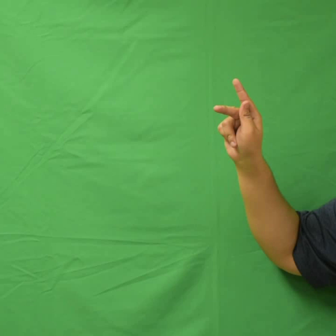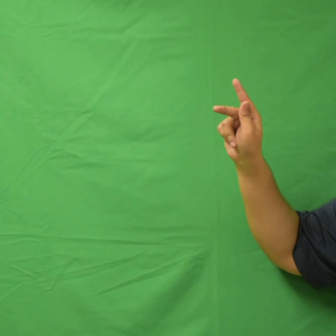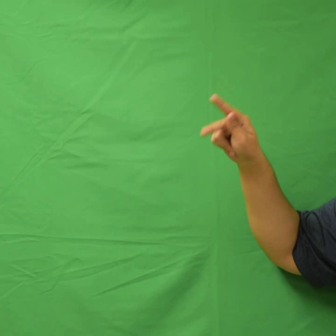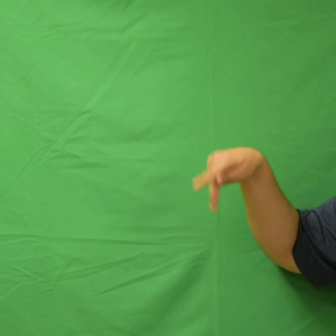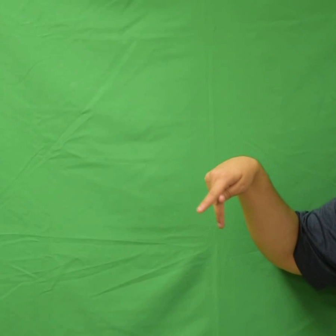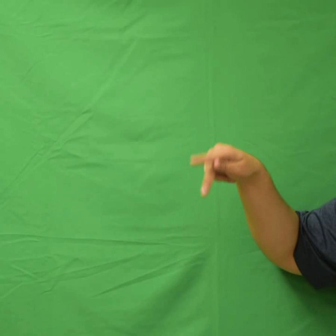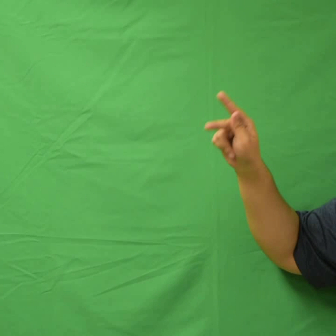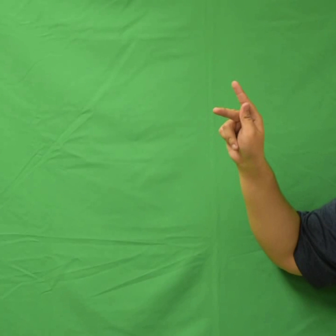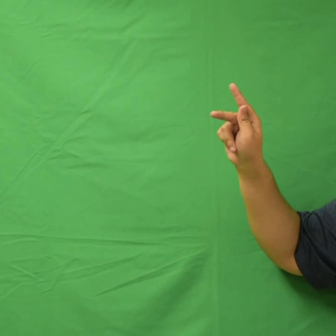K